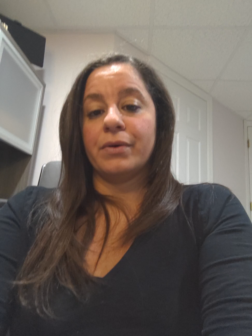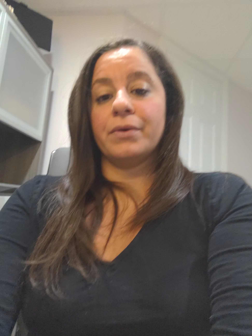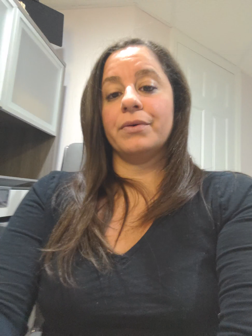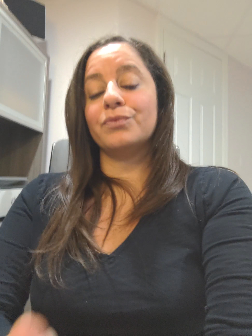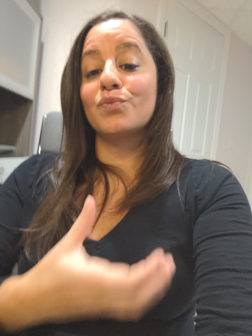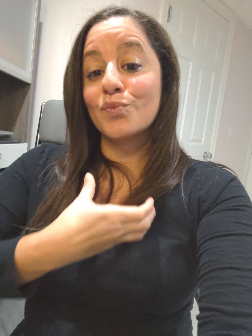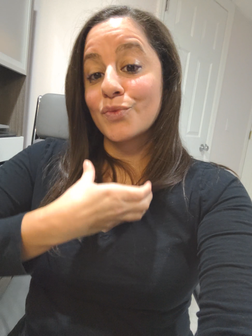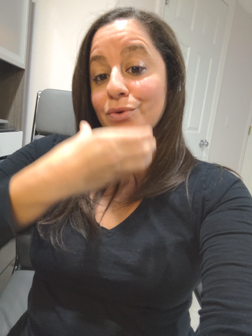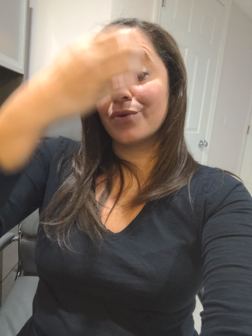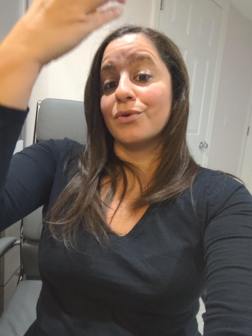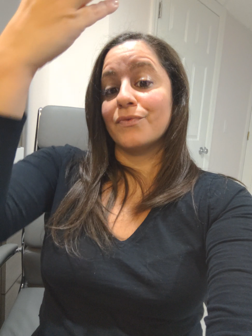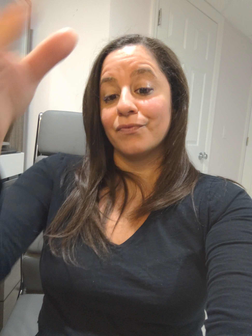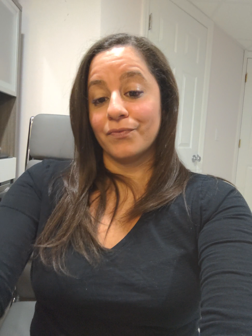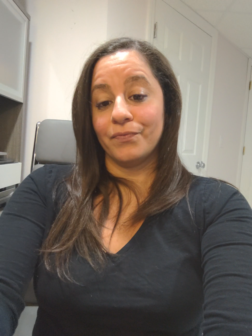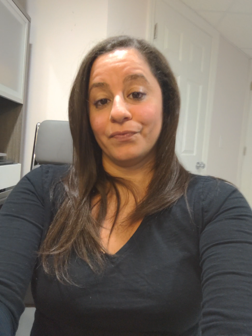giraffe